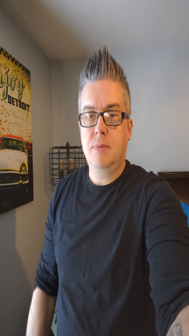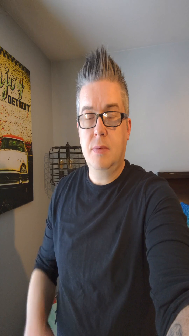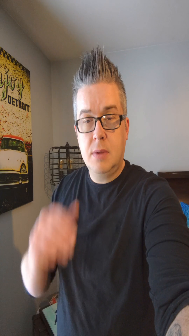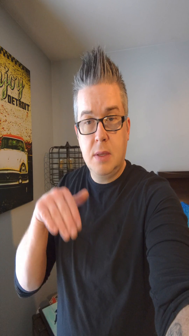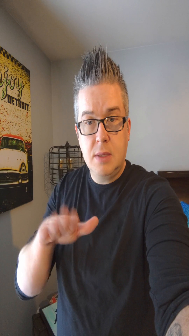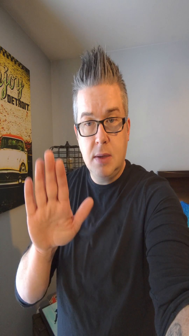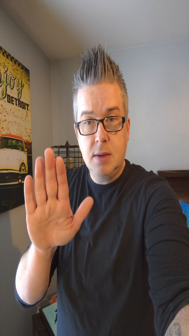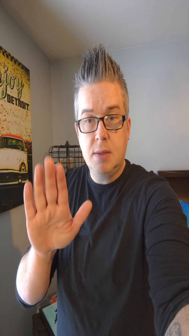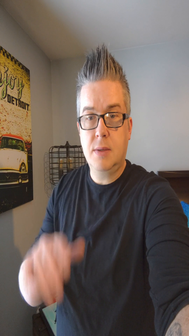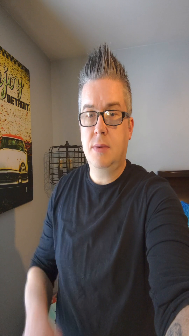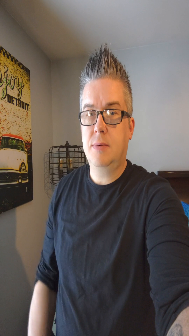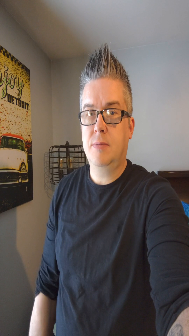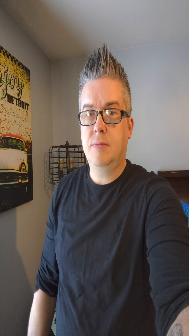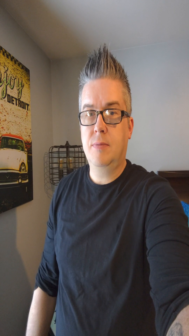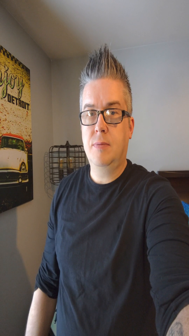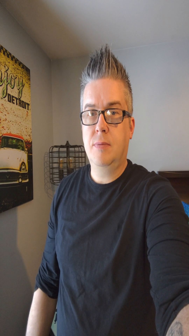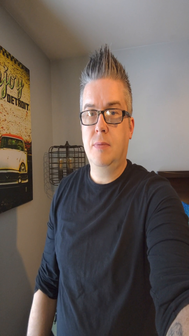into